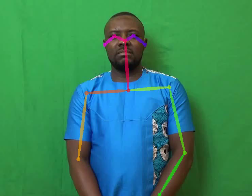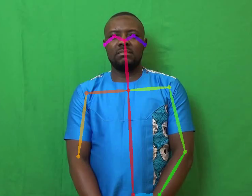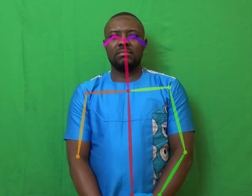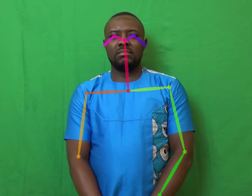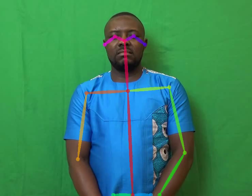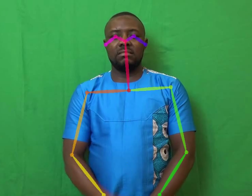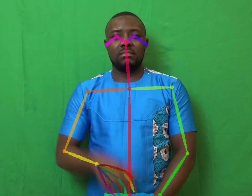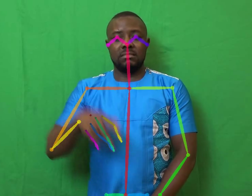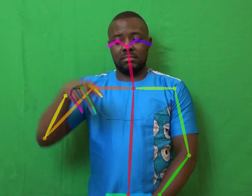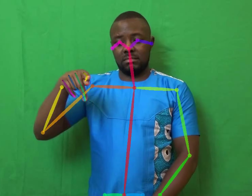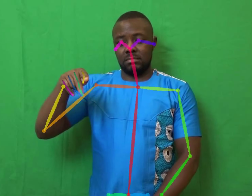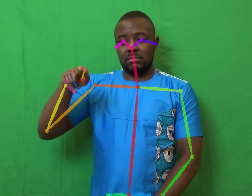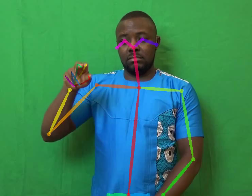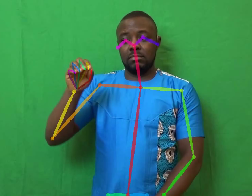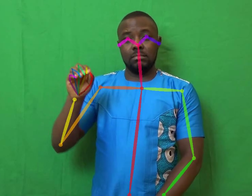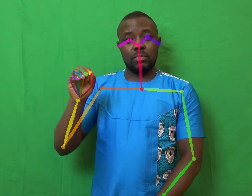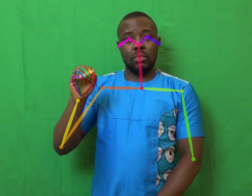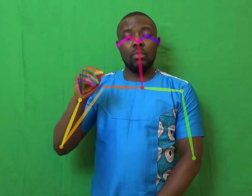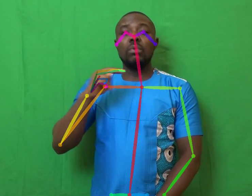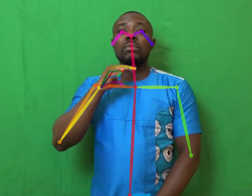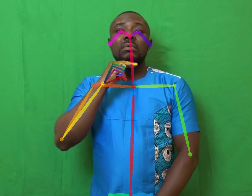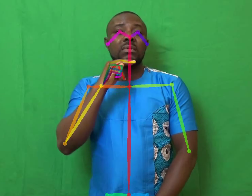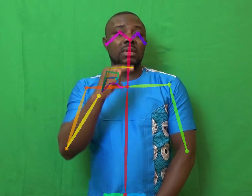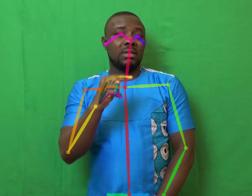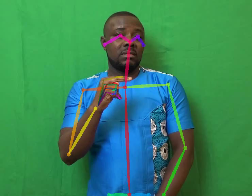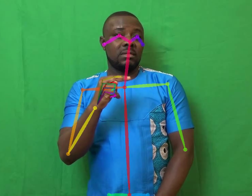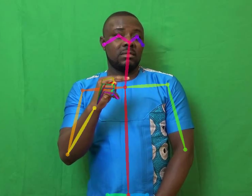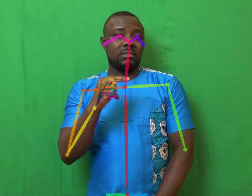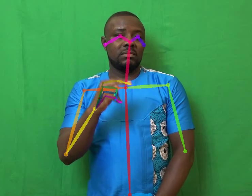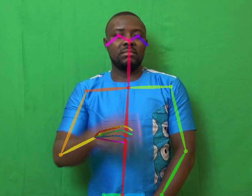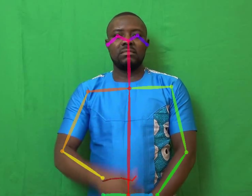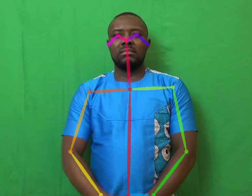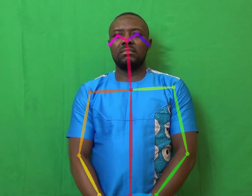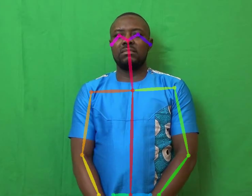pronoun